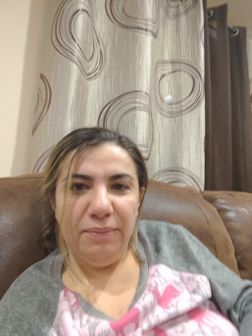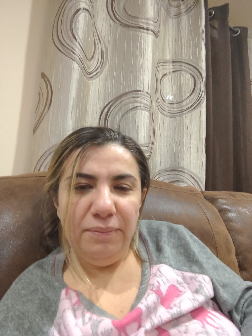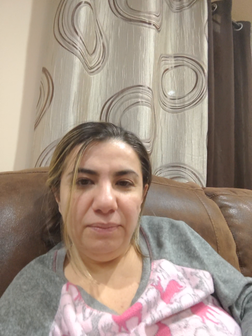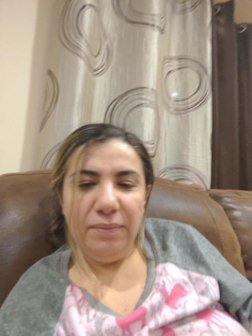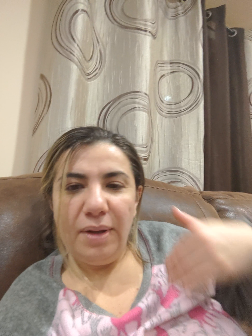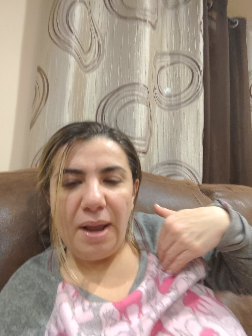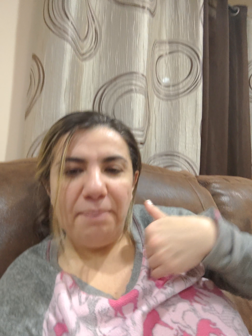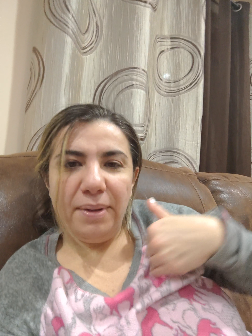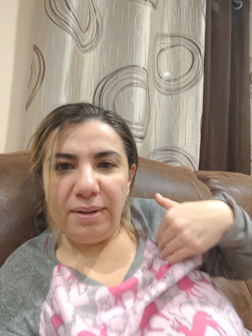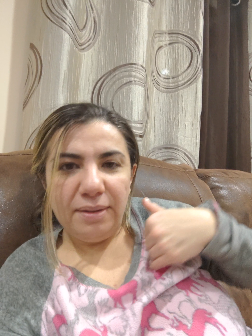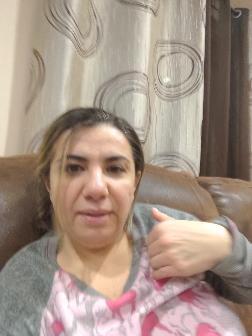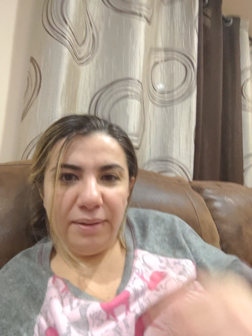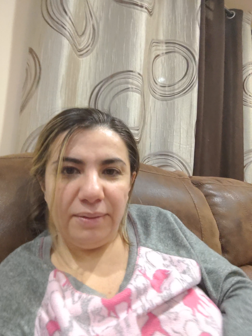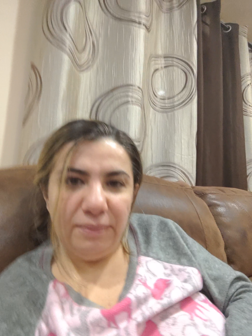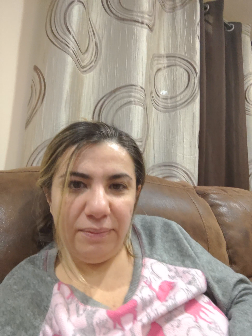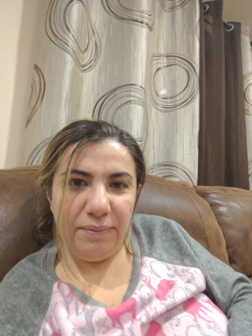animal